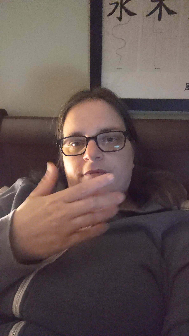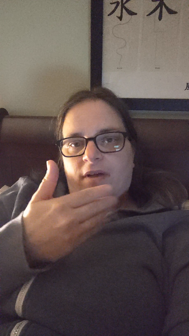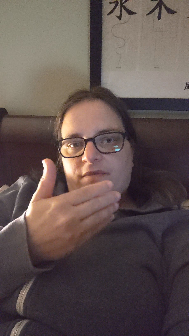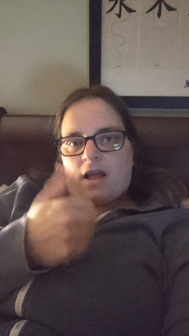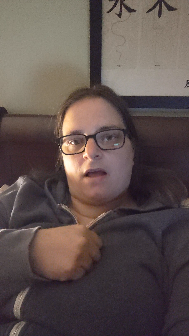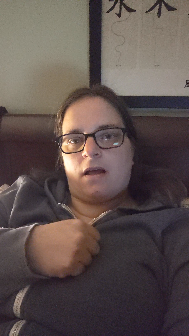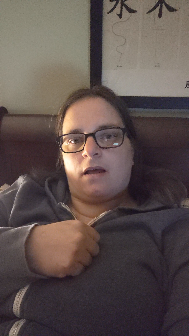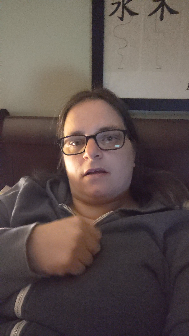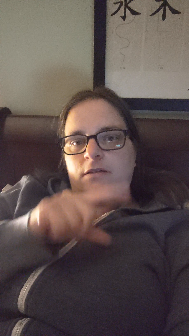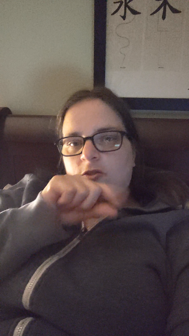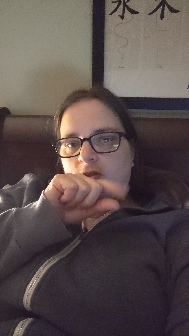chicken